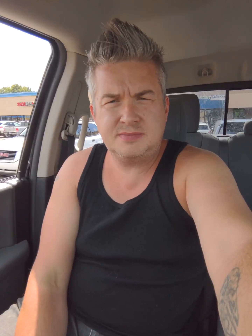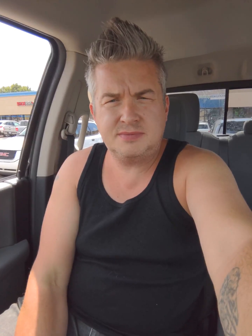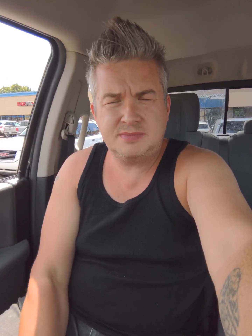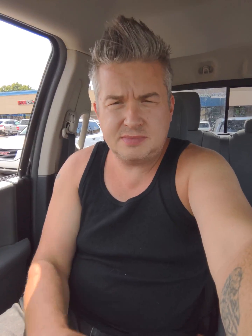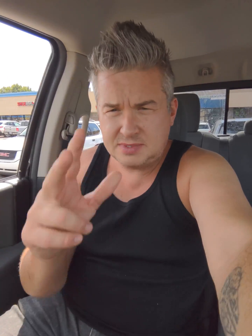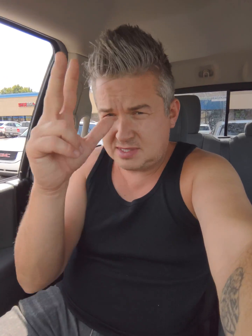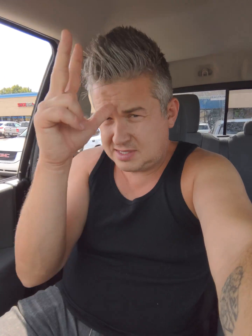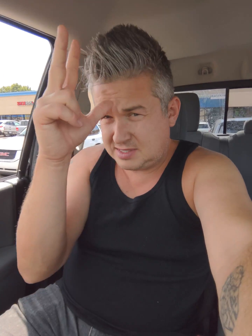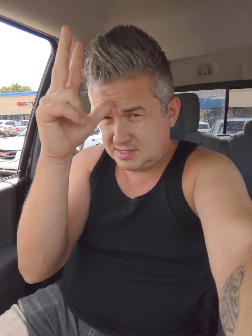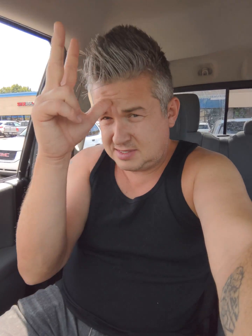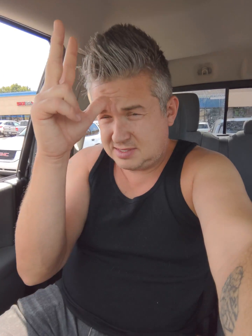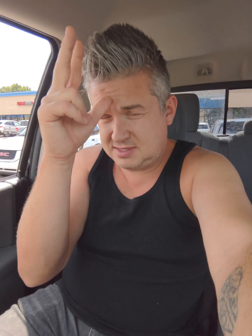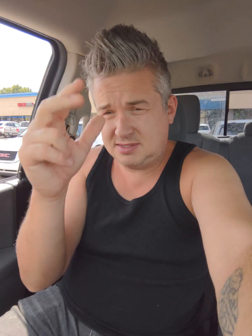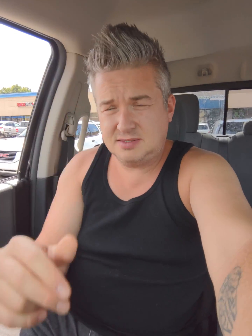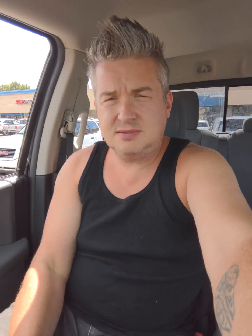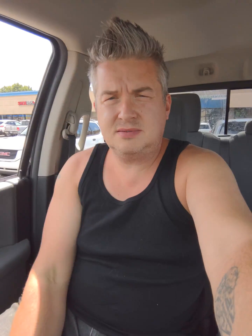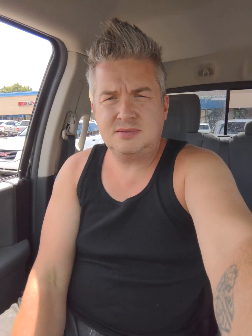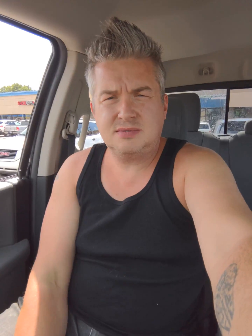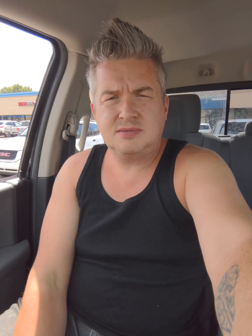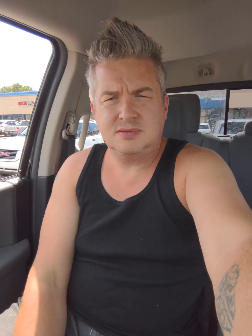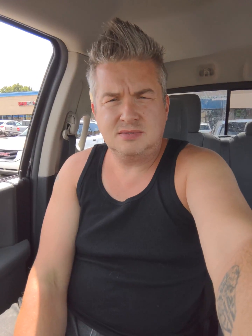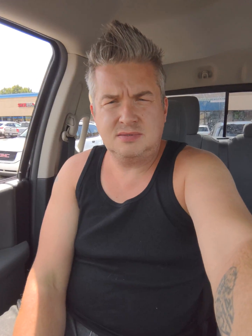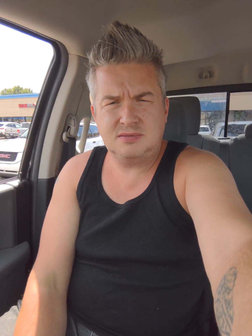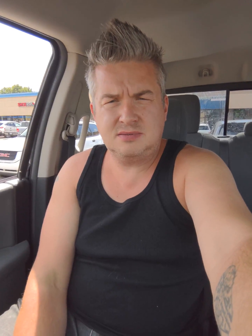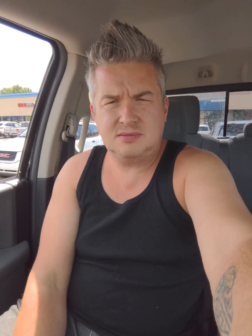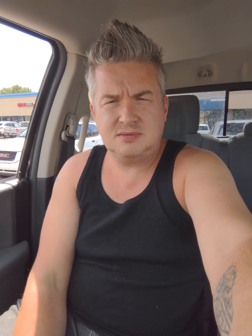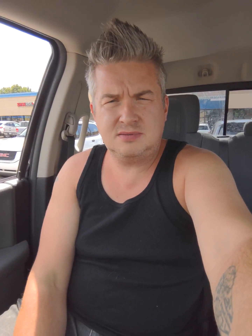rooster